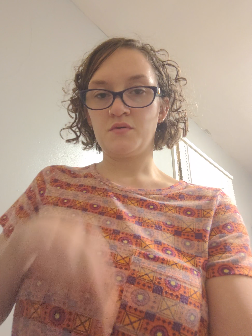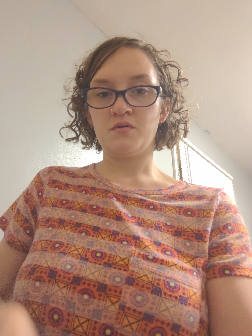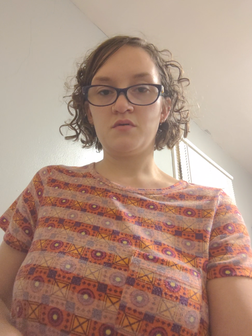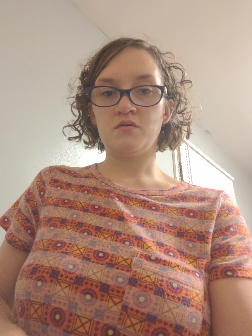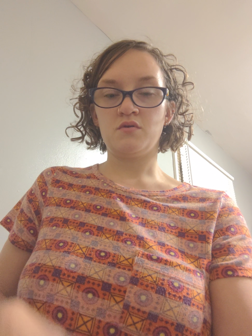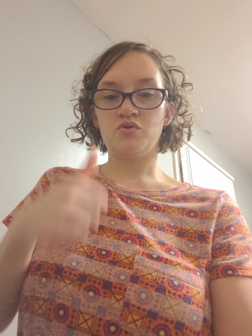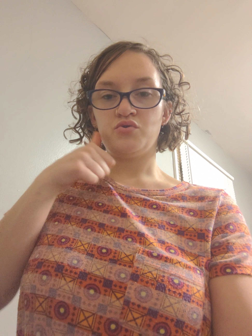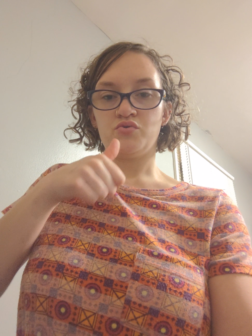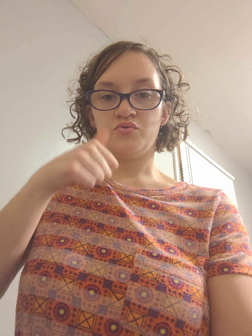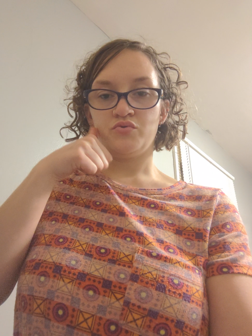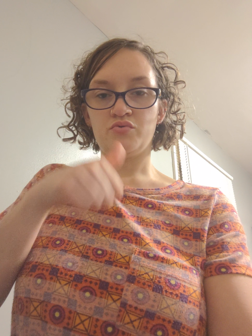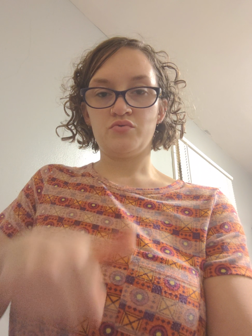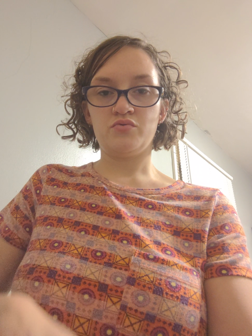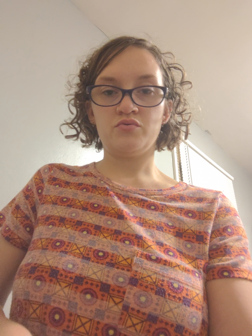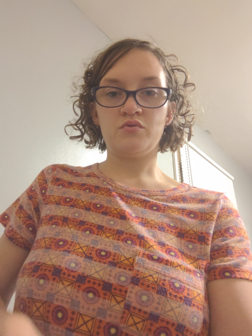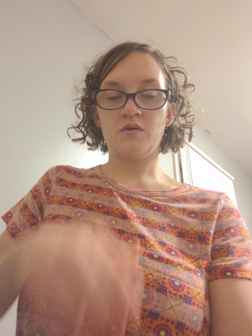girl